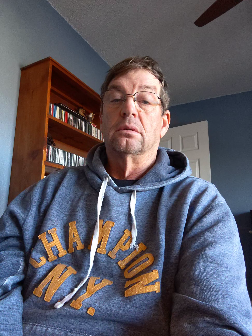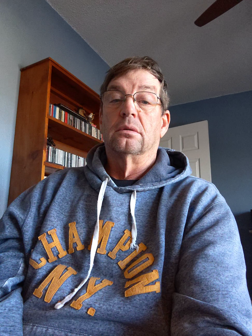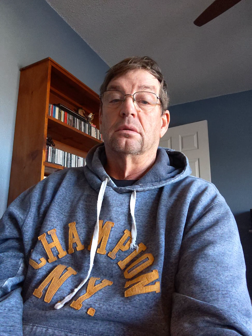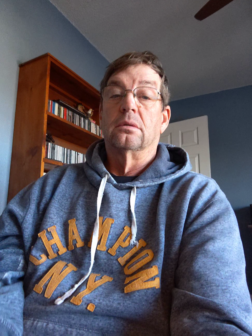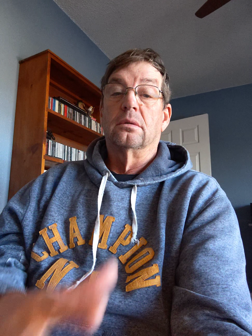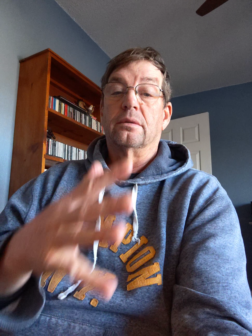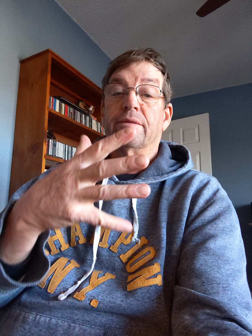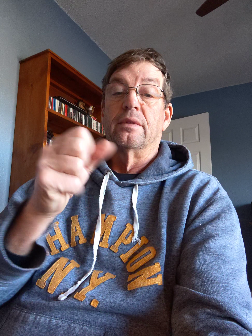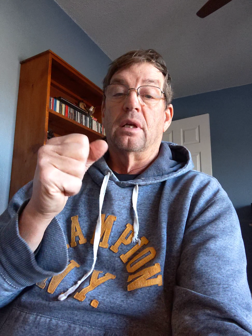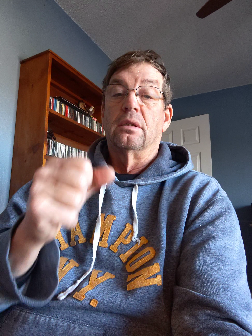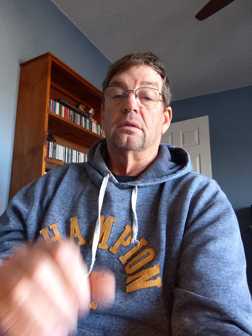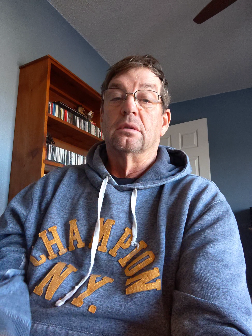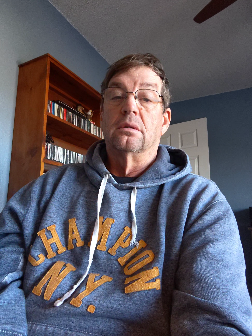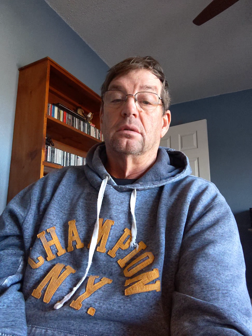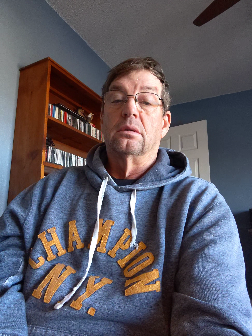fast